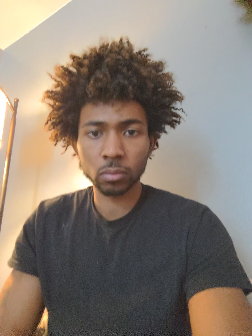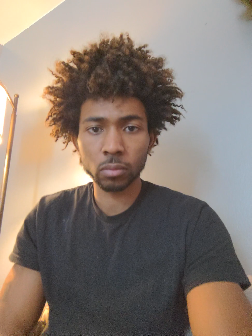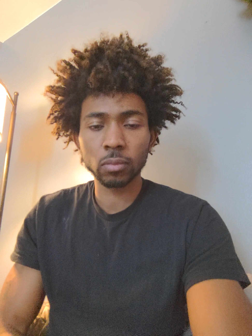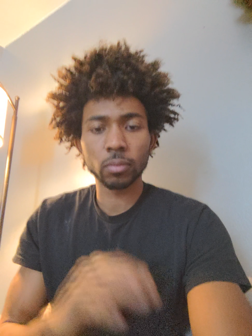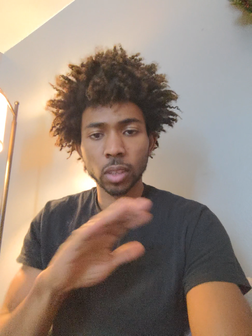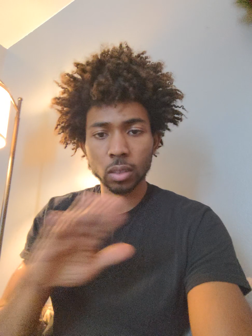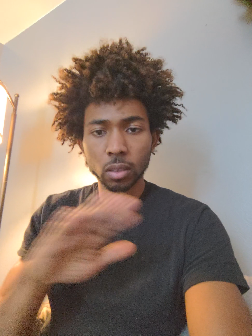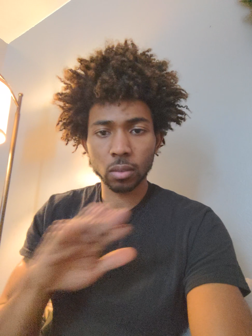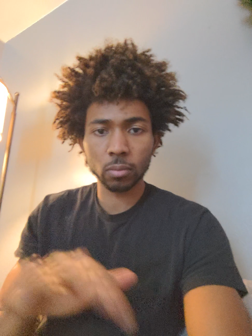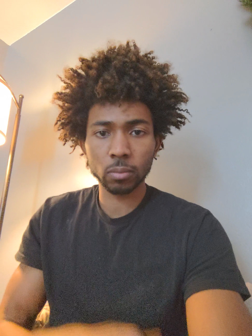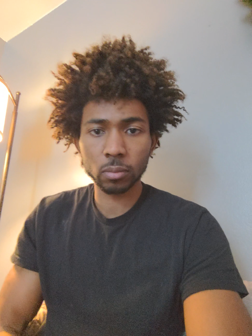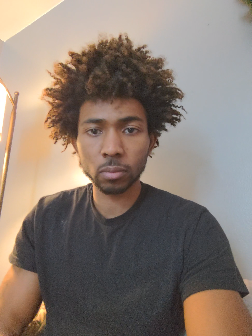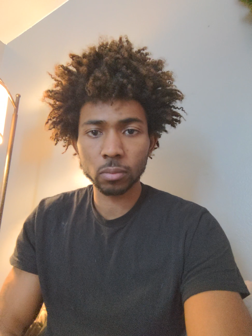clean